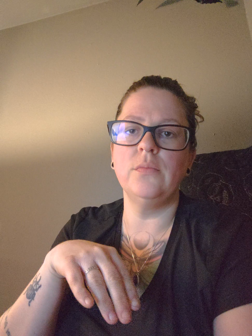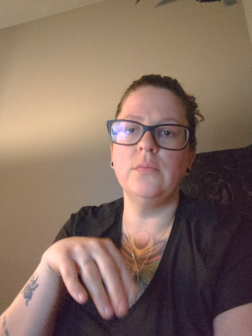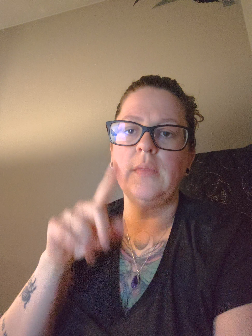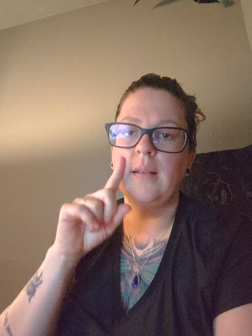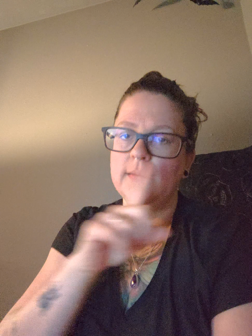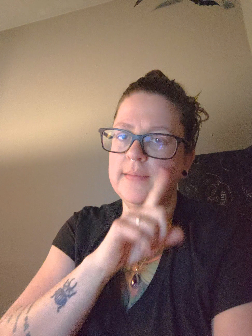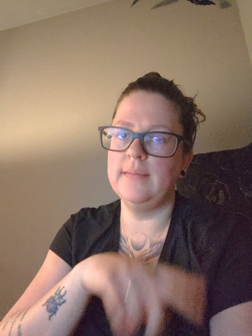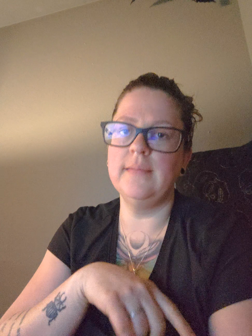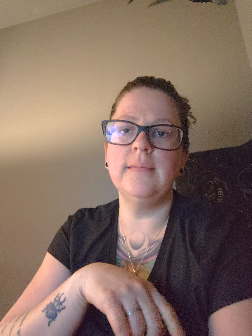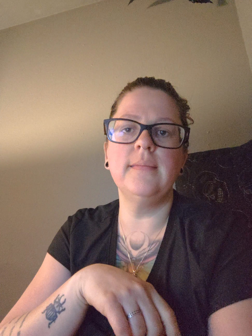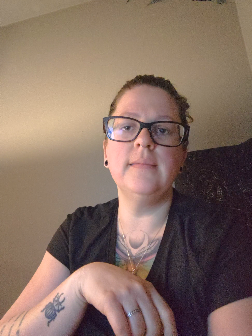eye